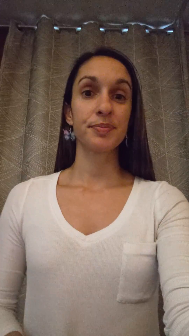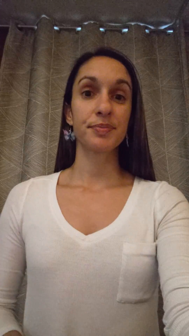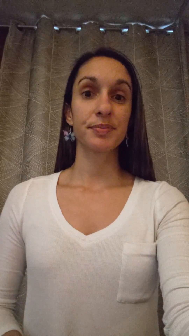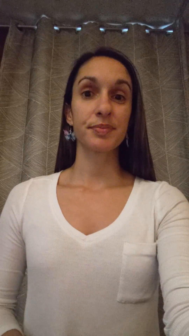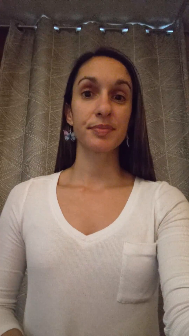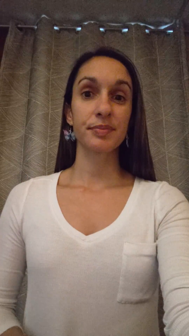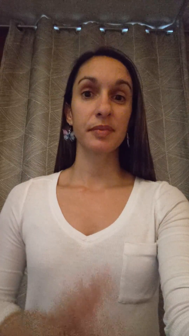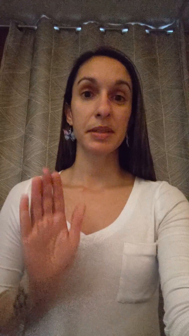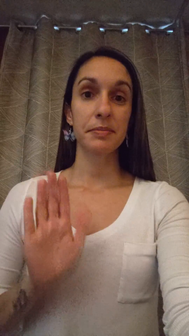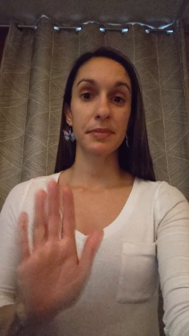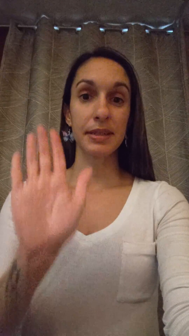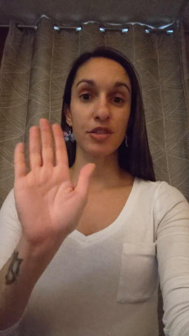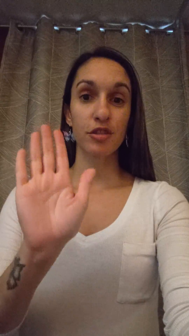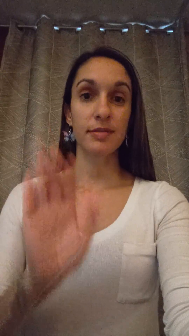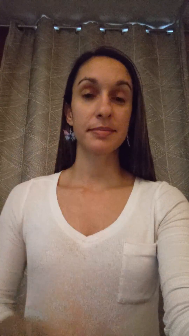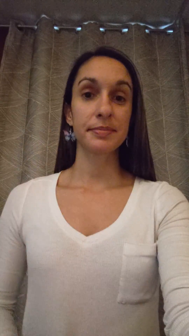push